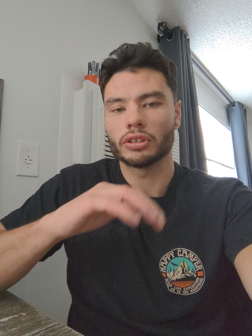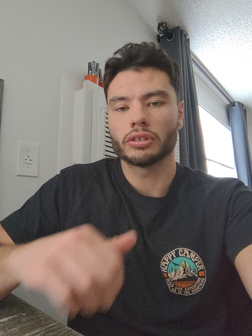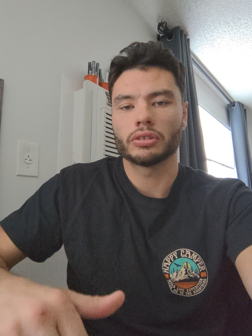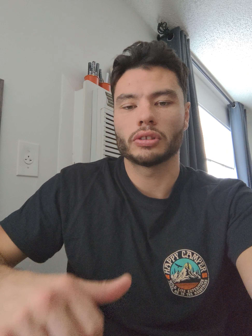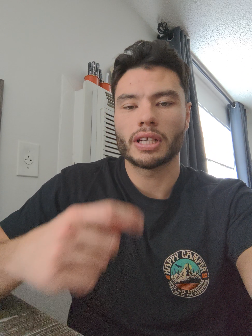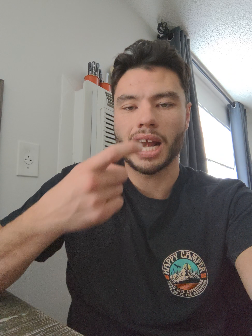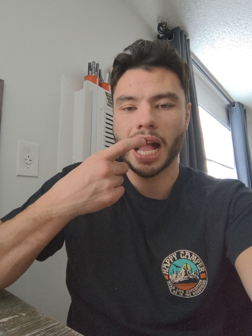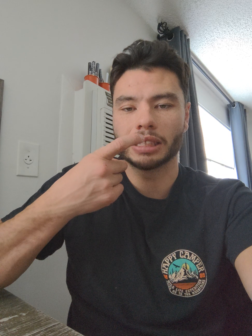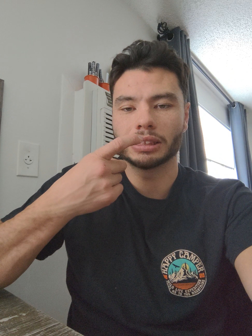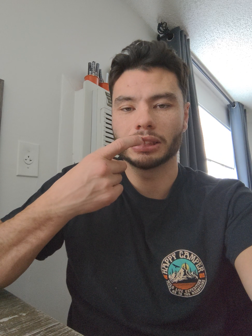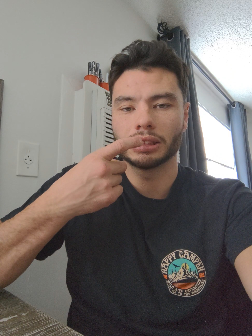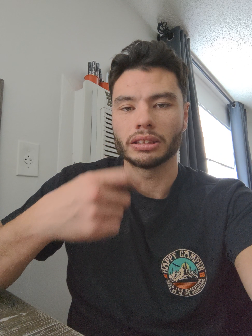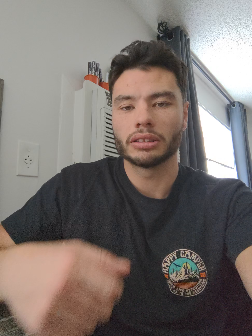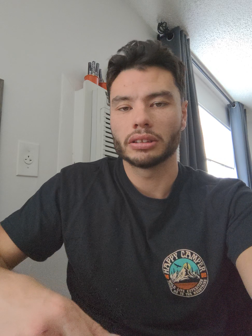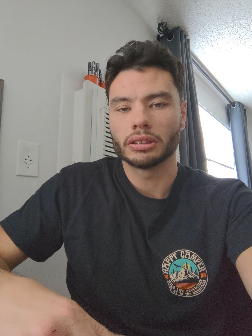window